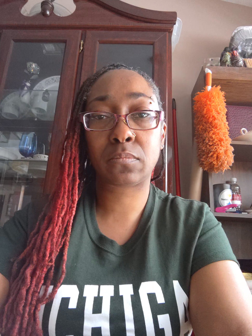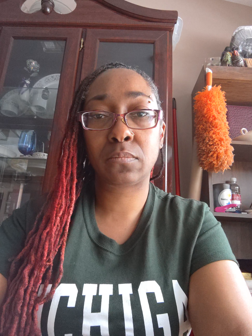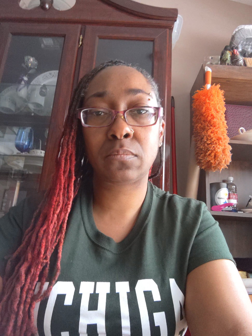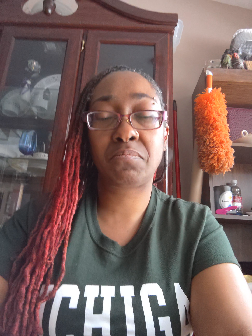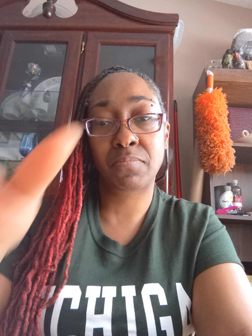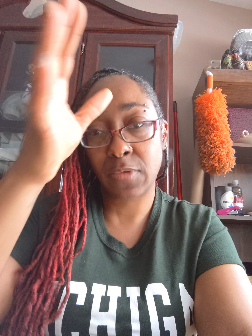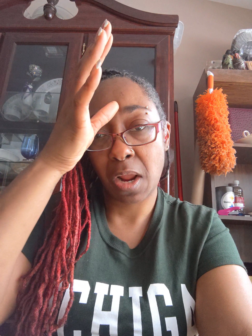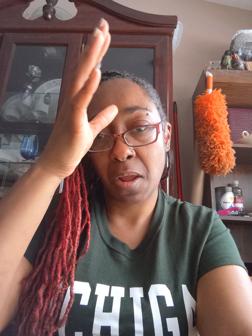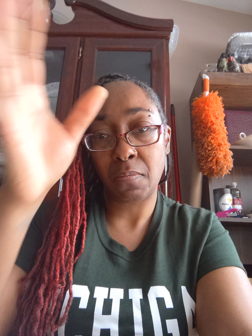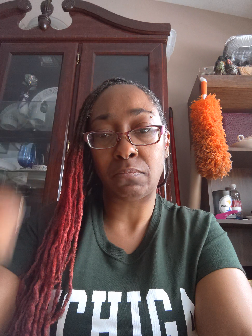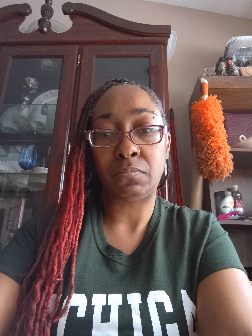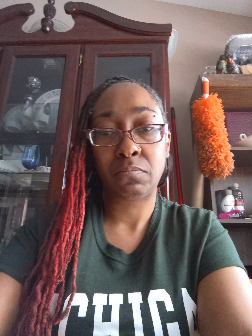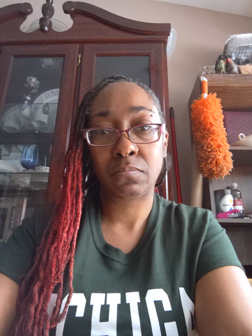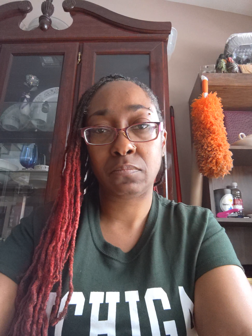dad